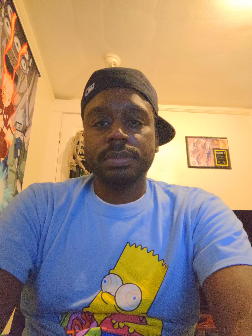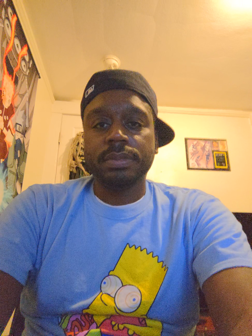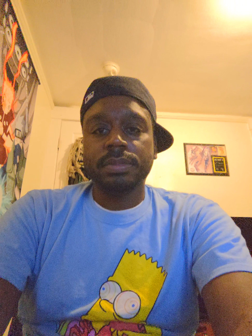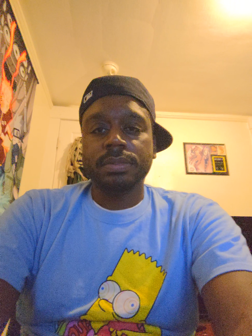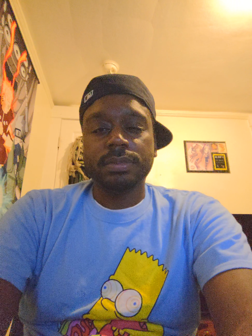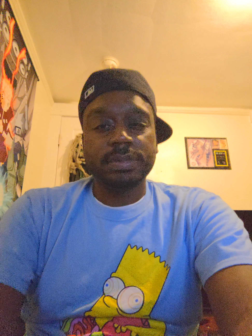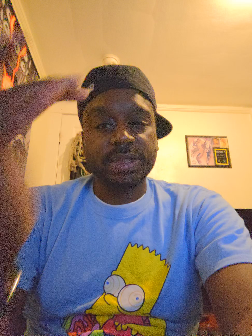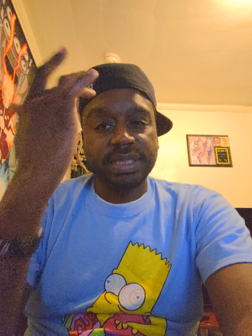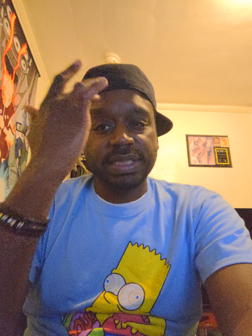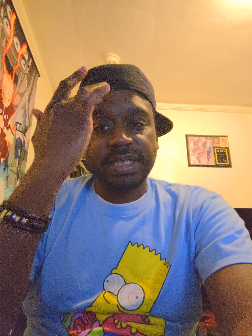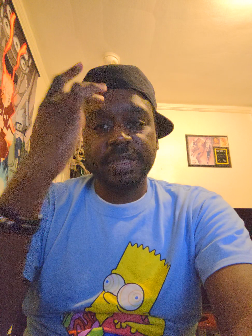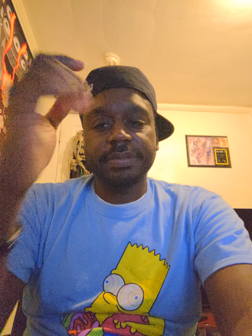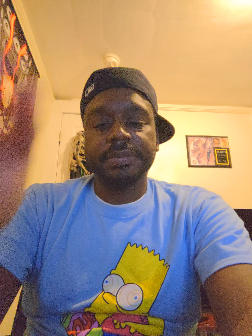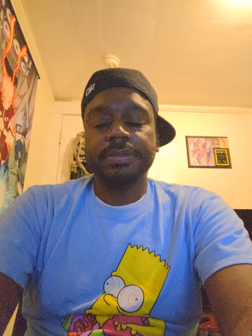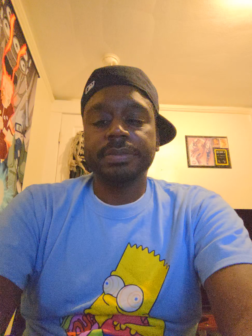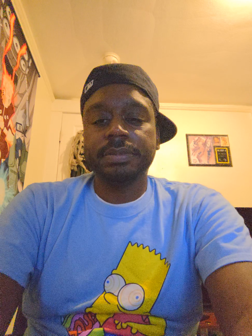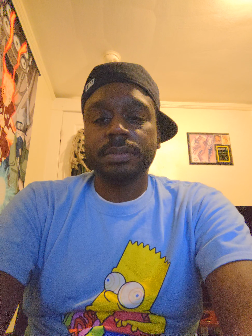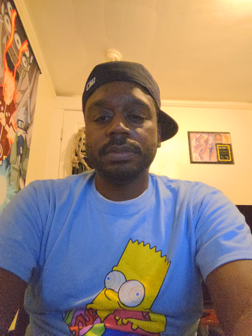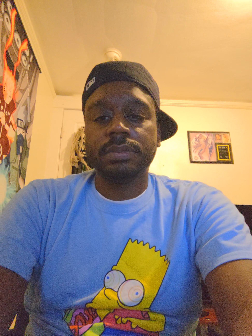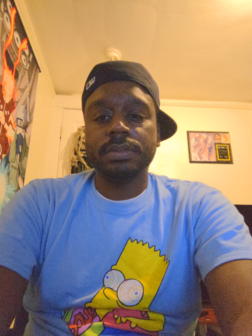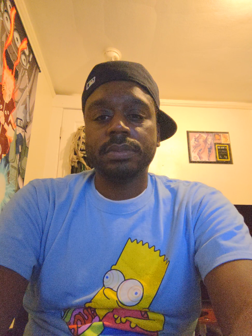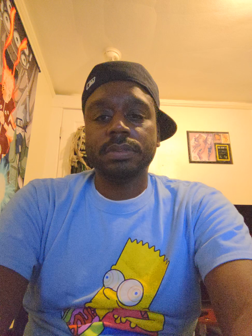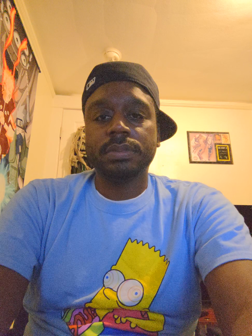sick